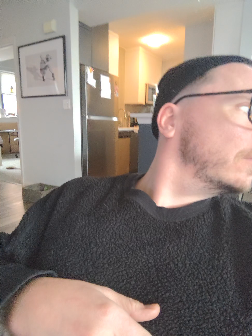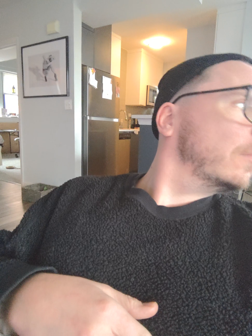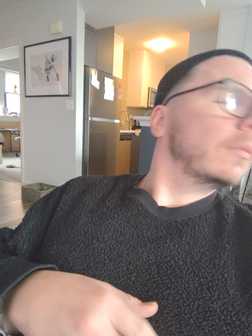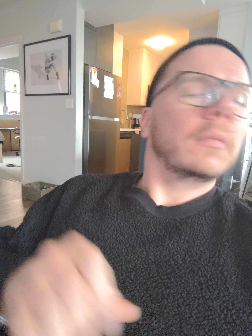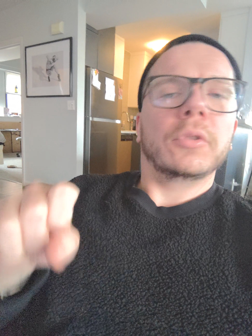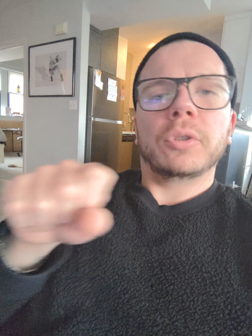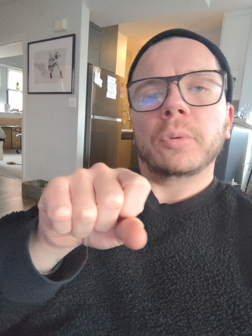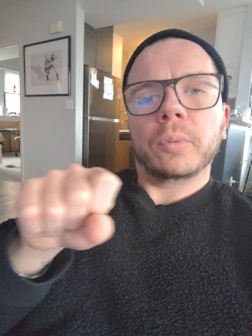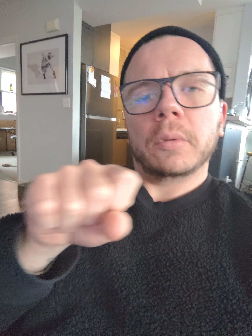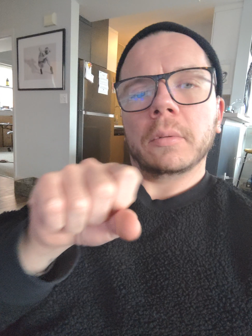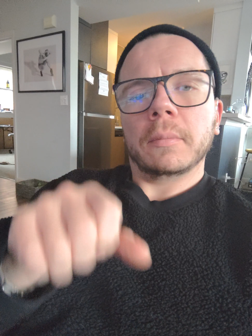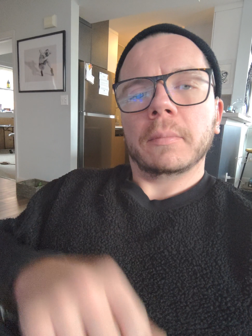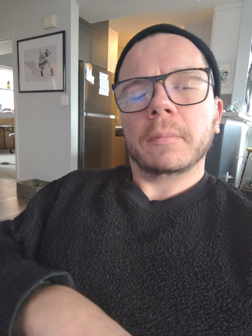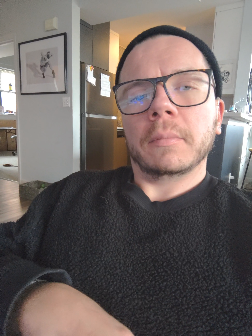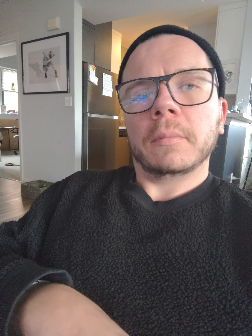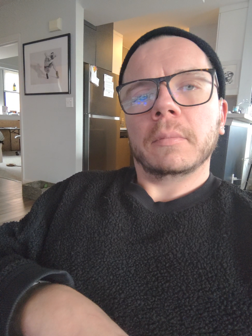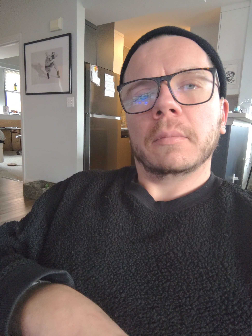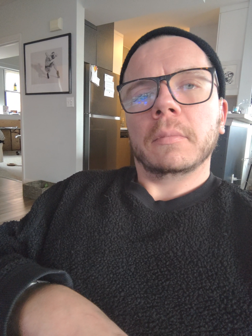shoe